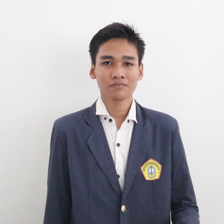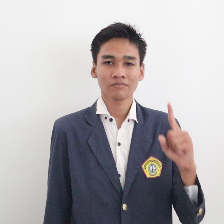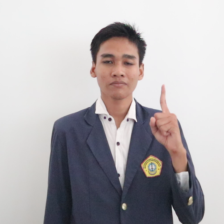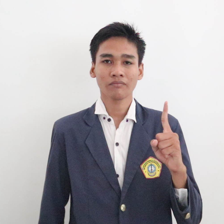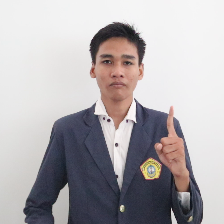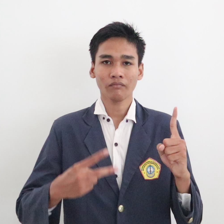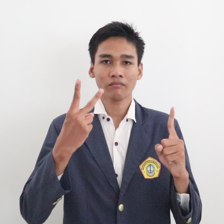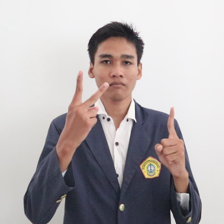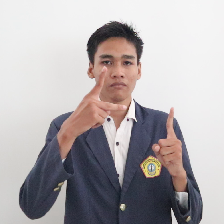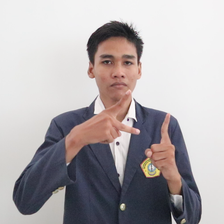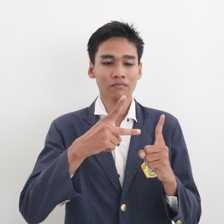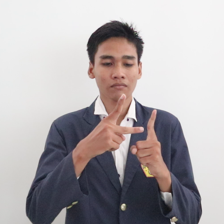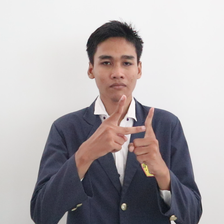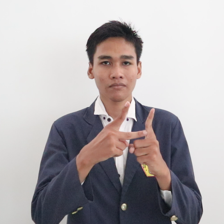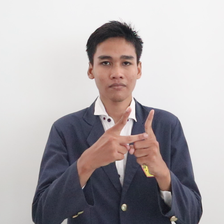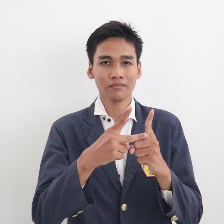H